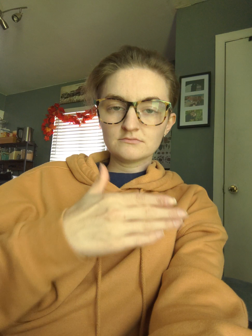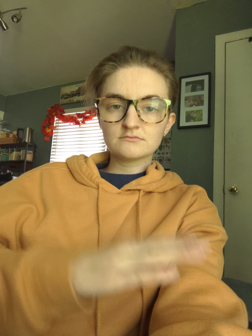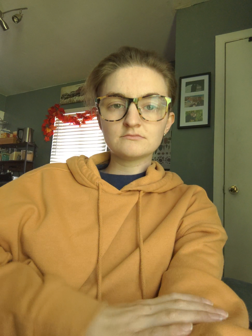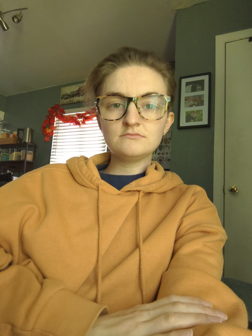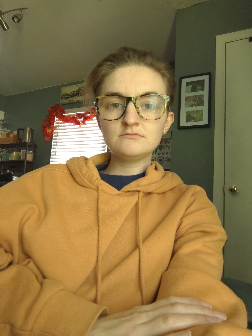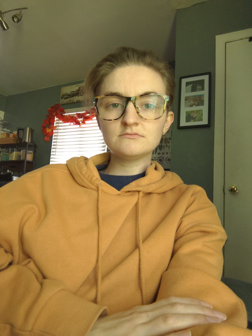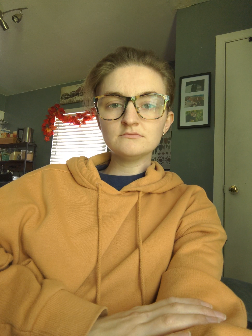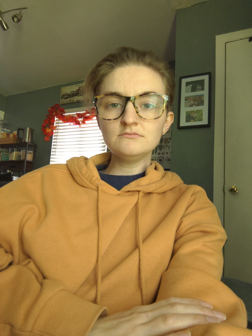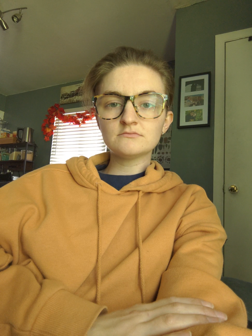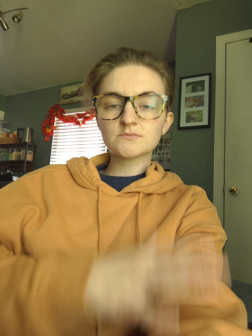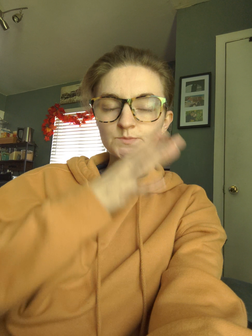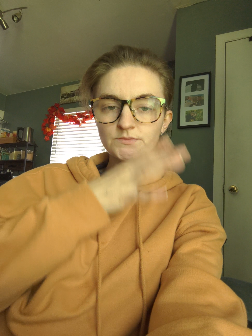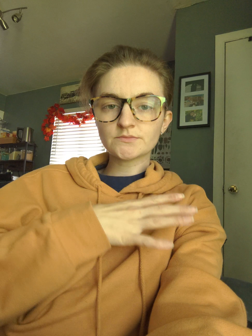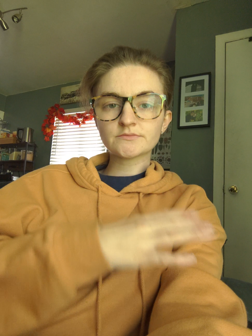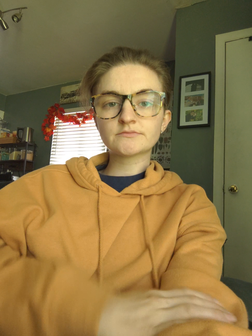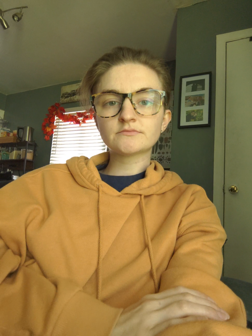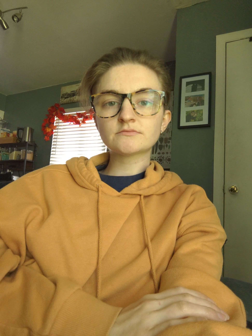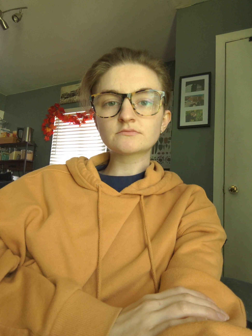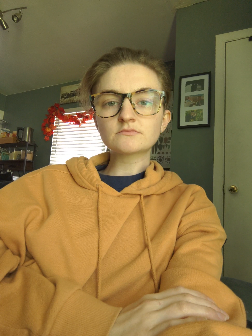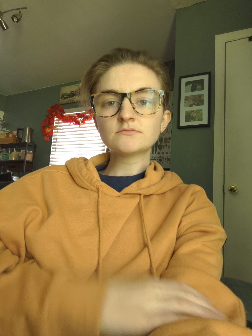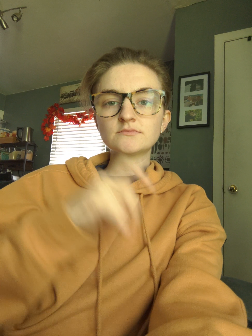lady